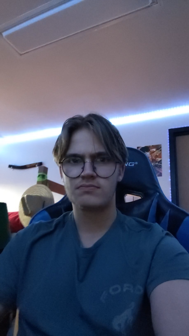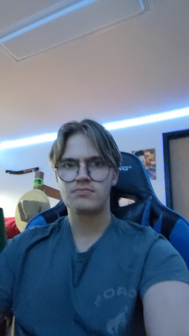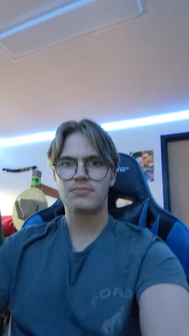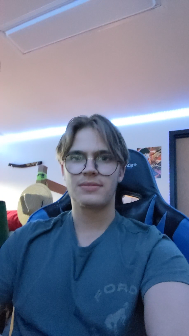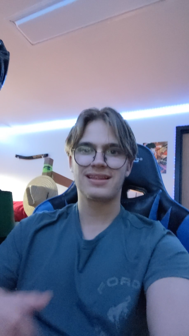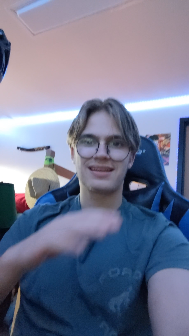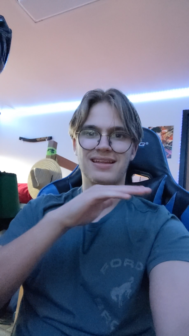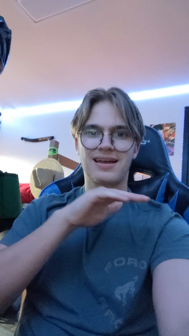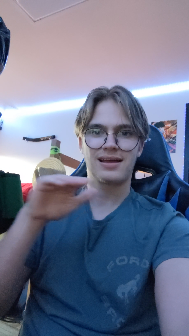nice